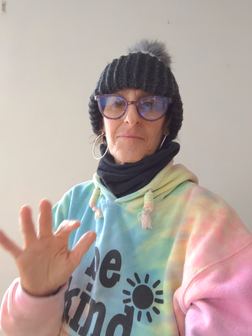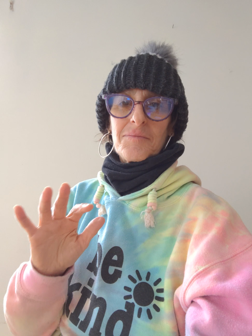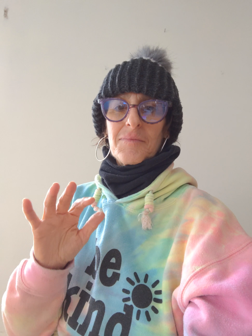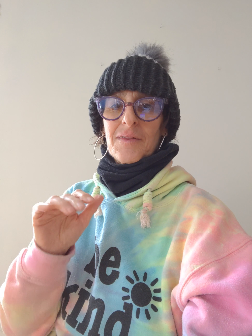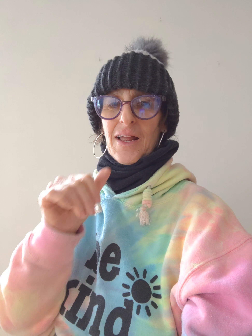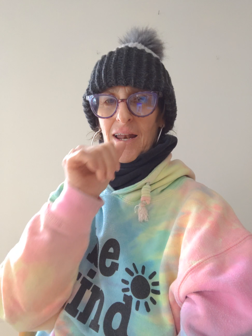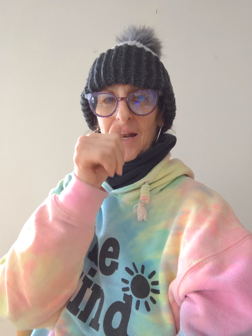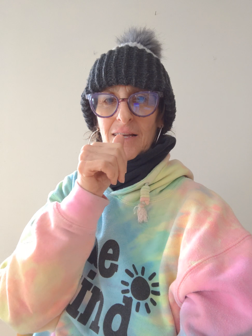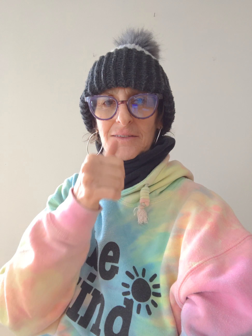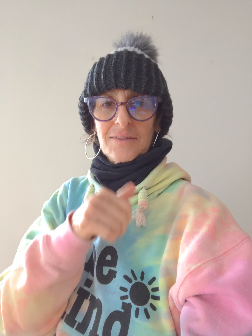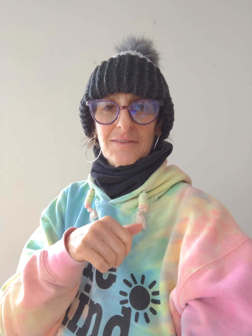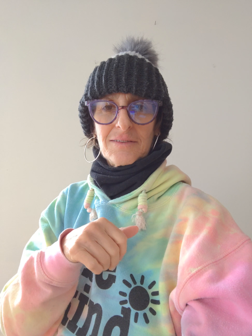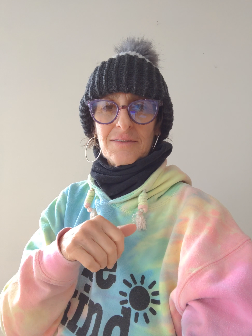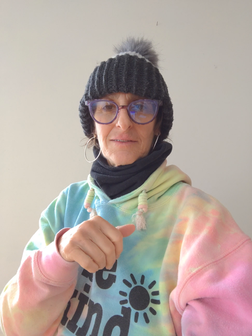nuts